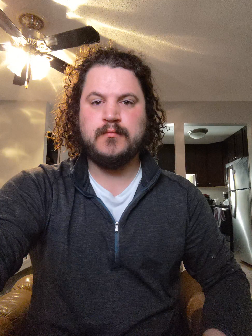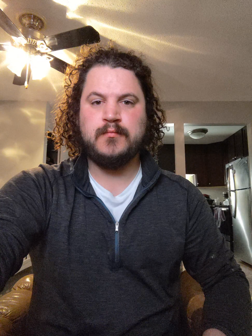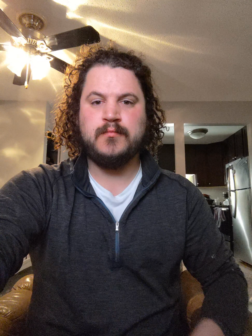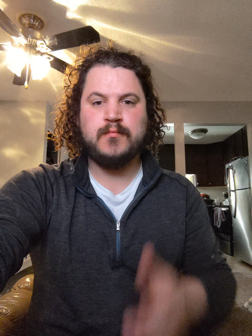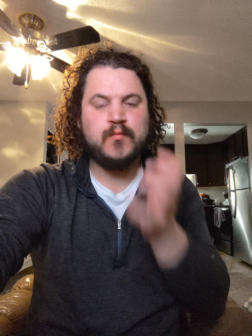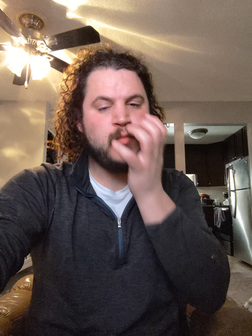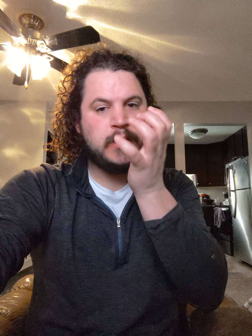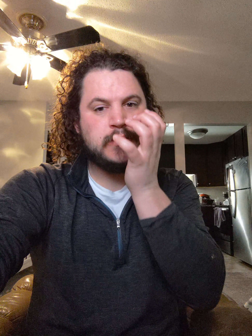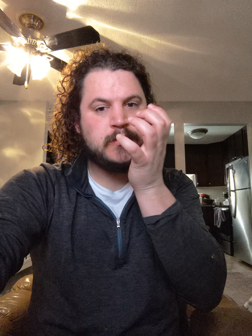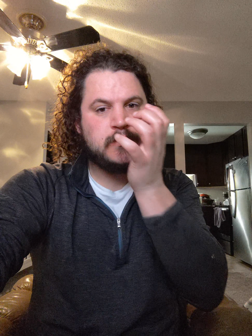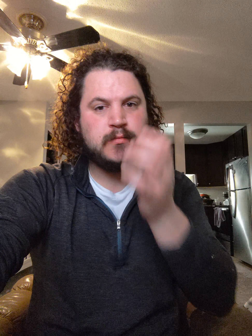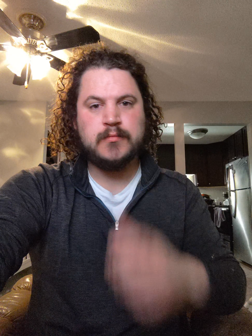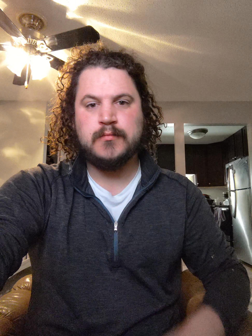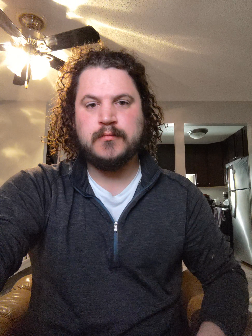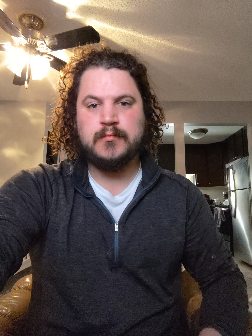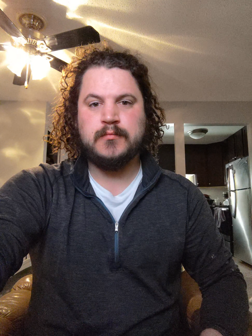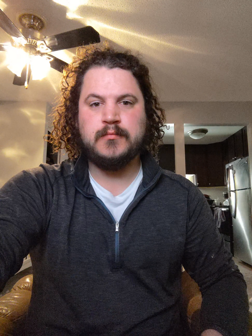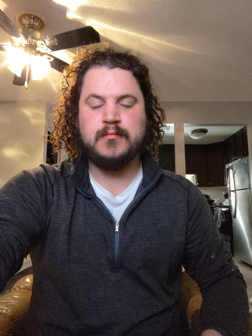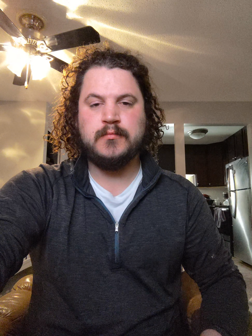grass